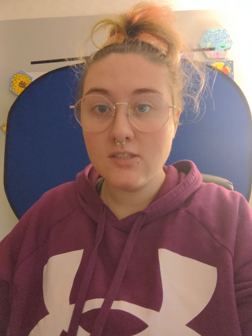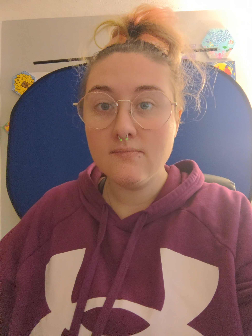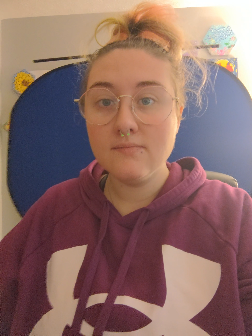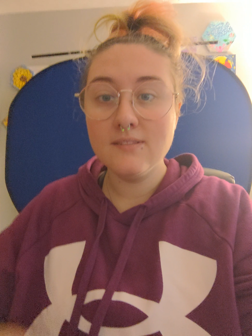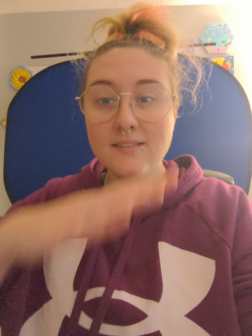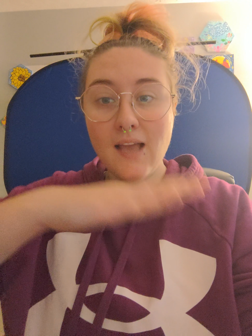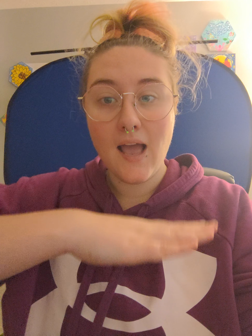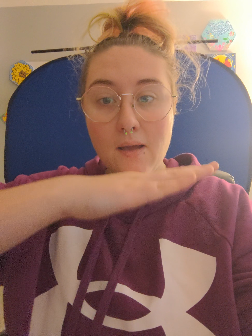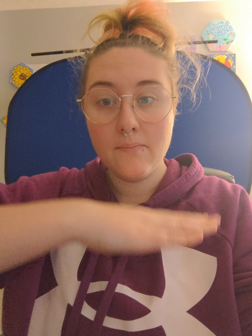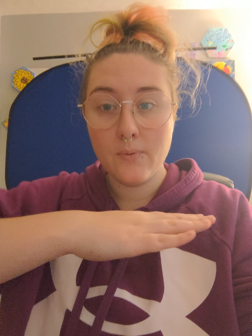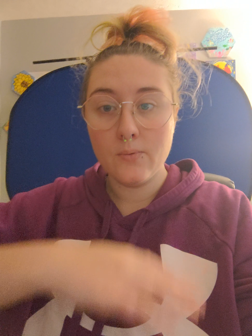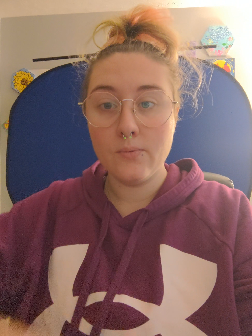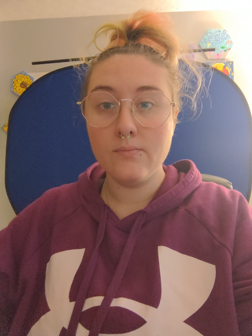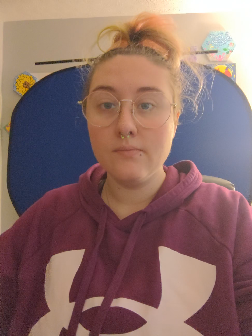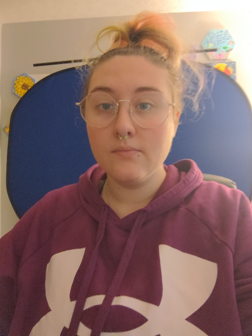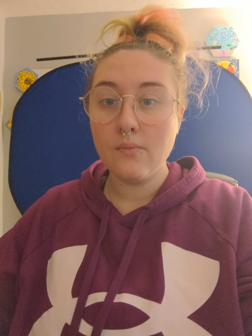table